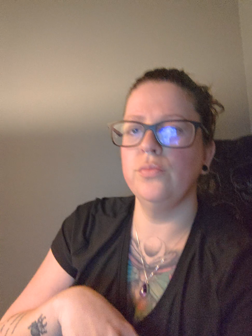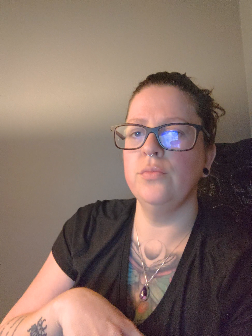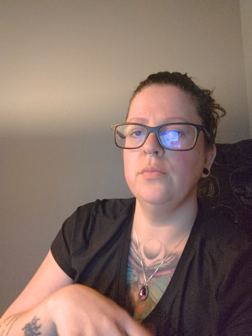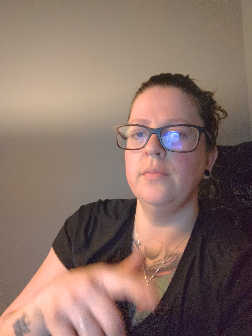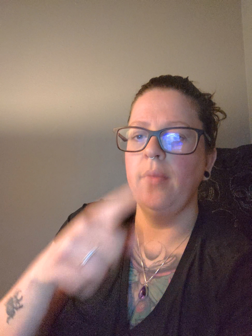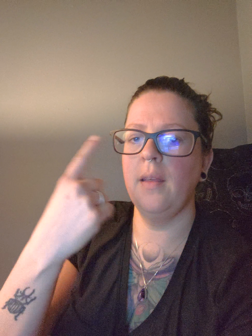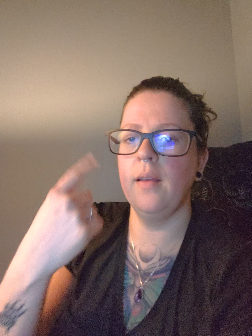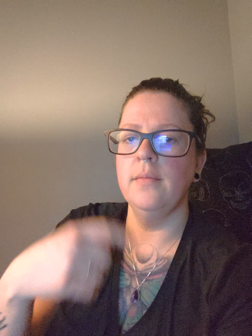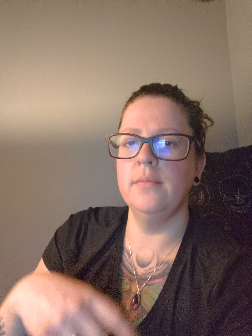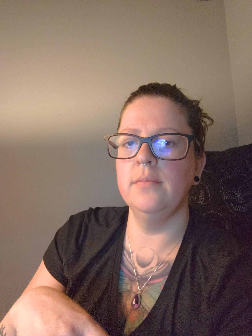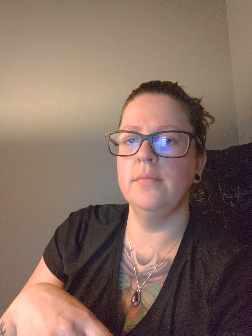black